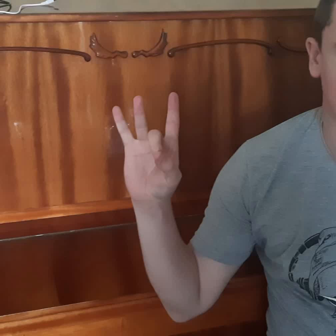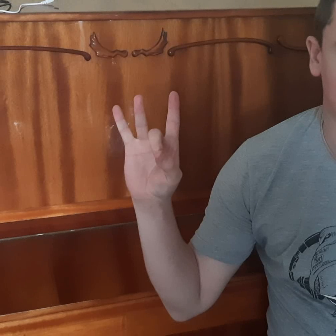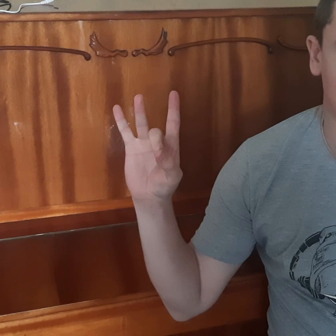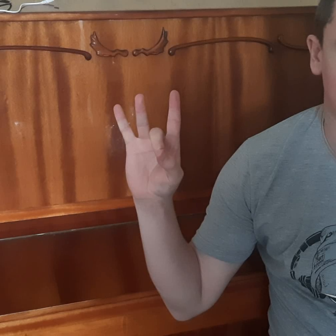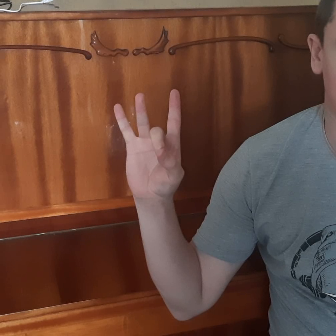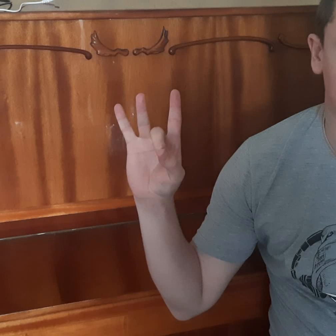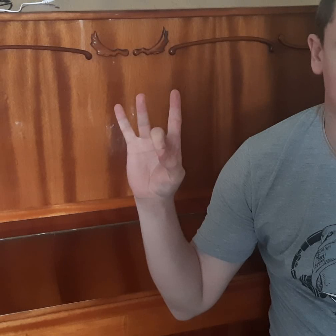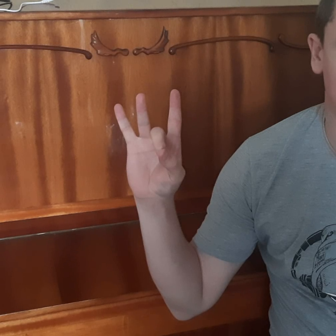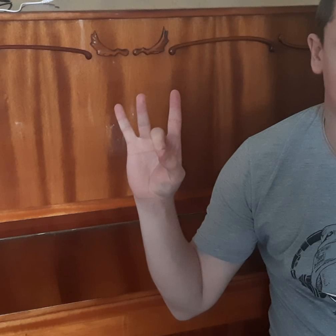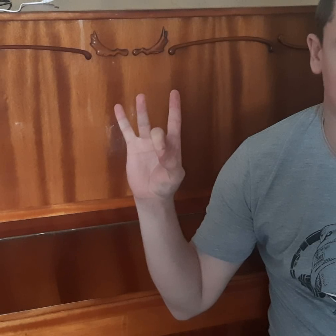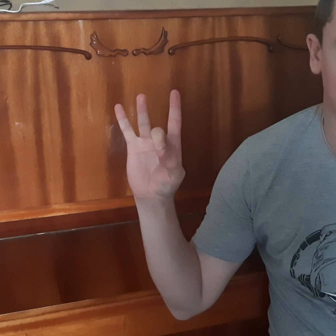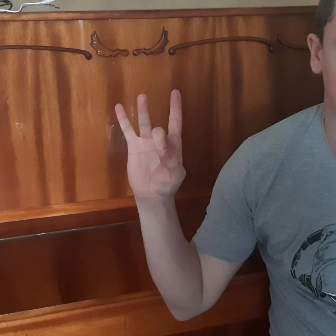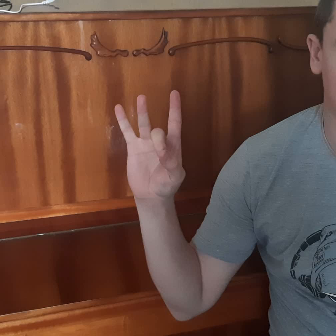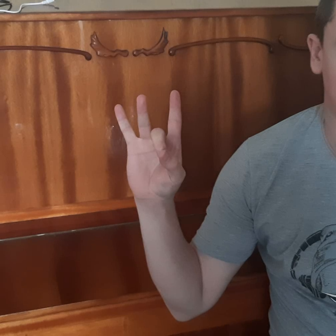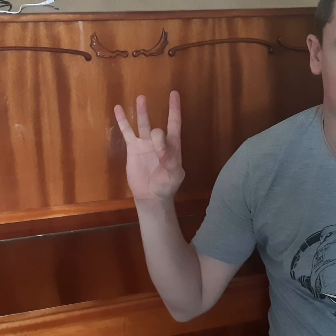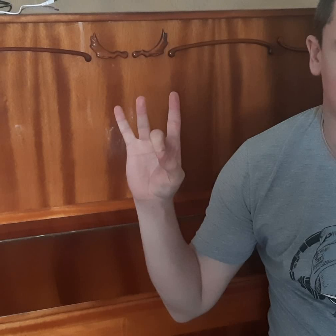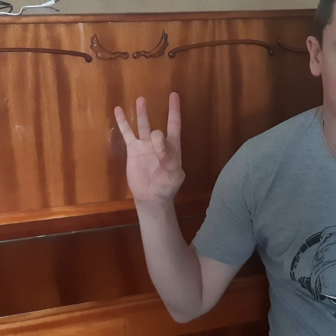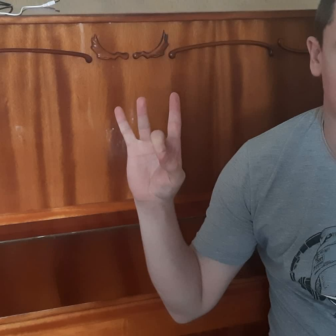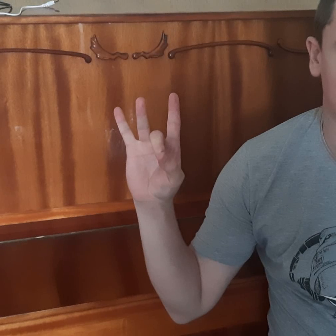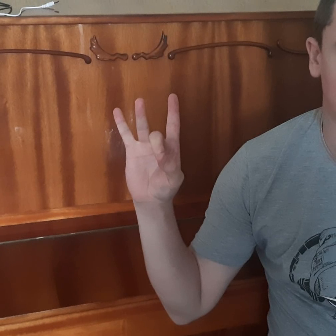Р